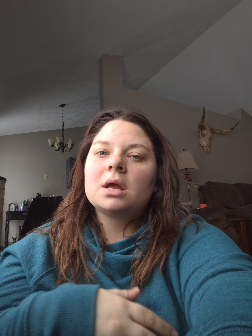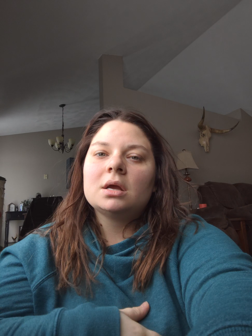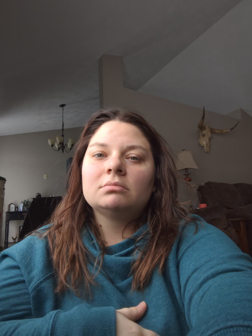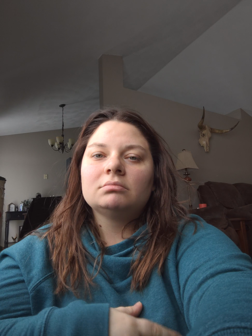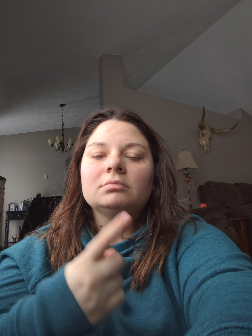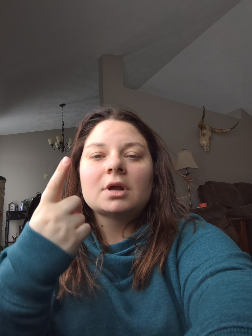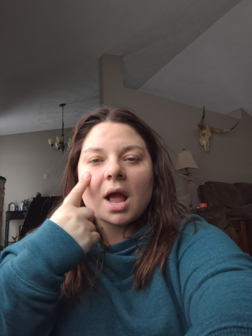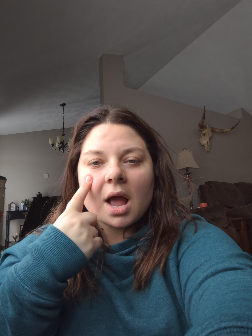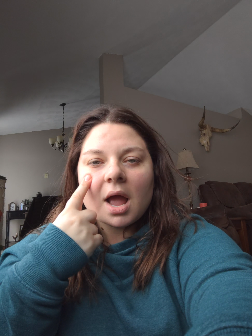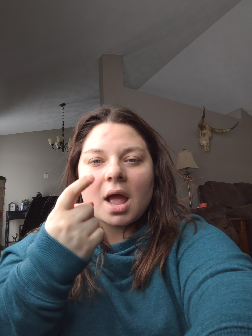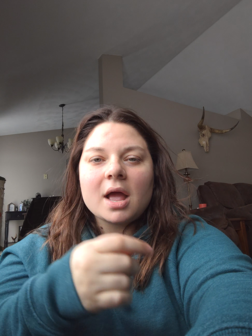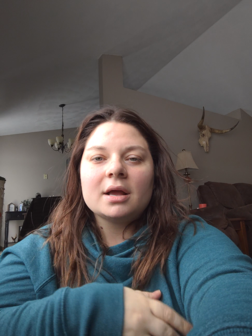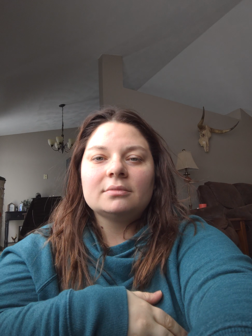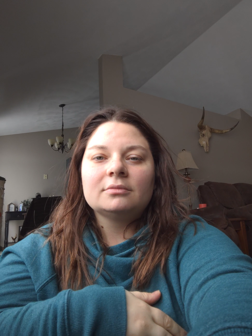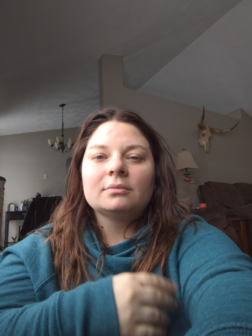eye